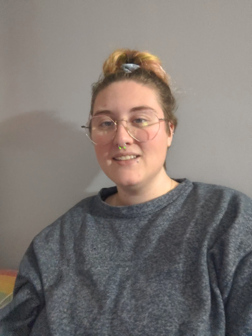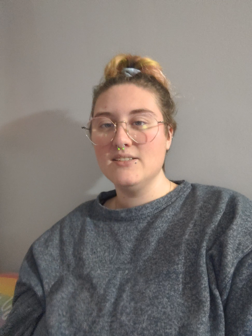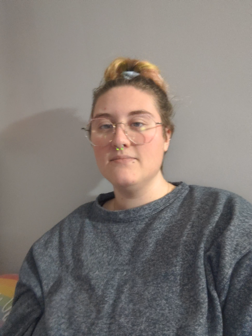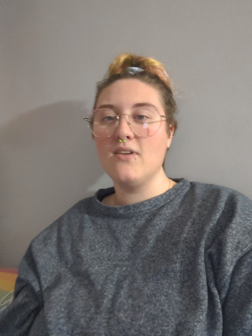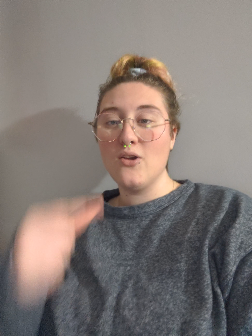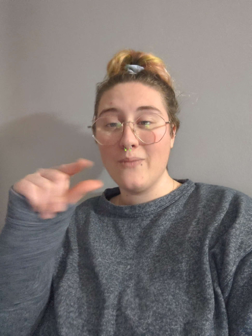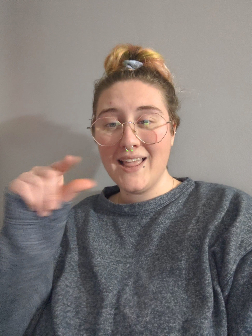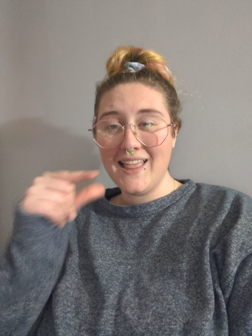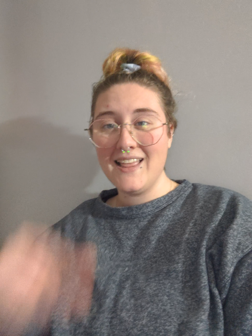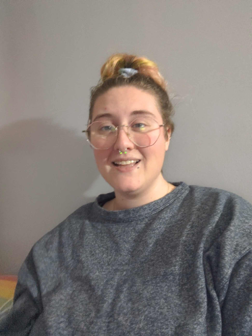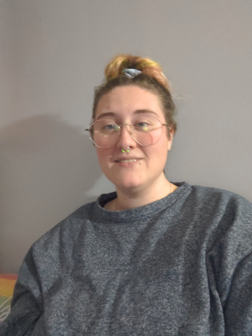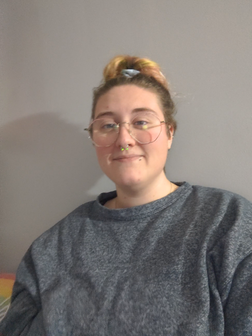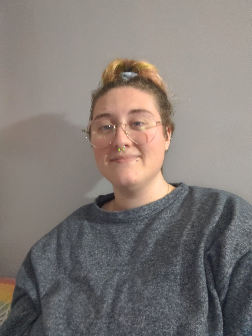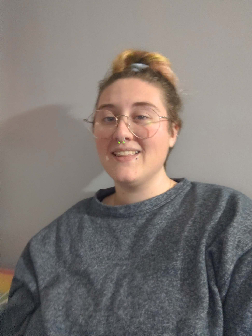green